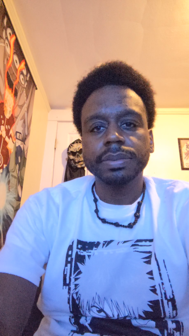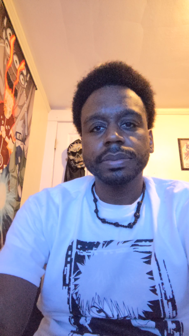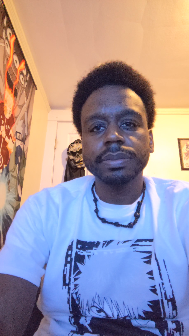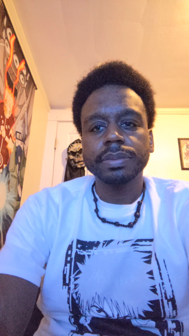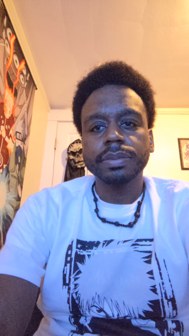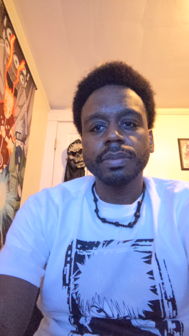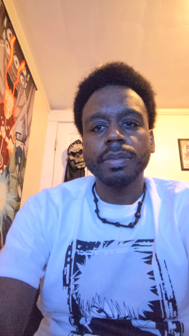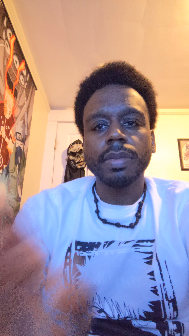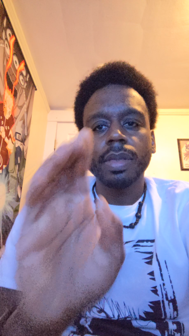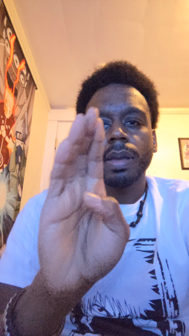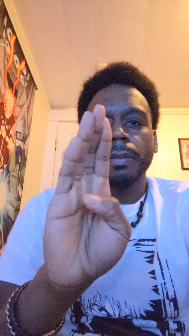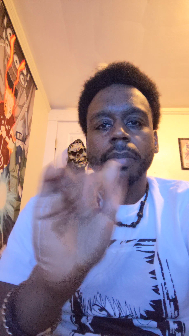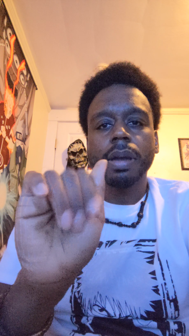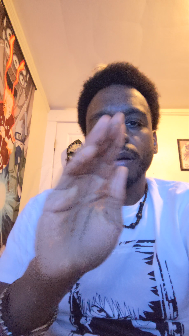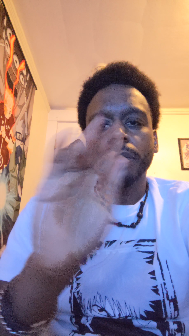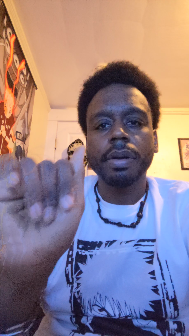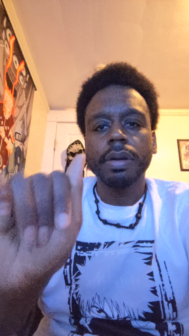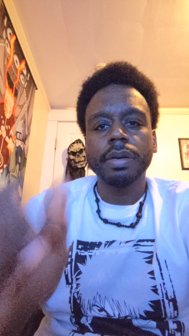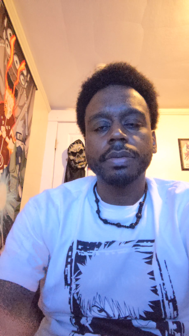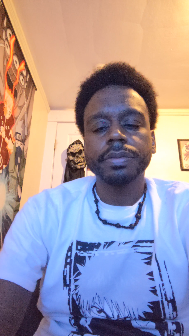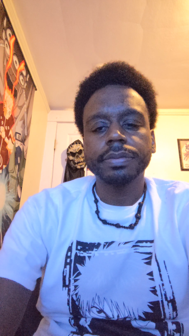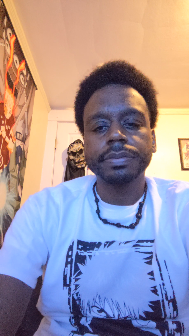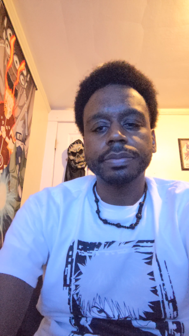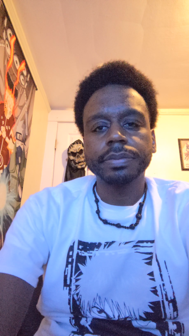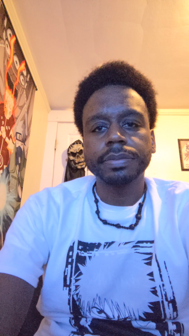baa baa